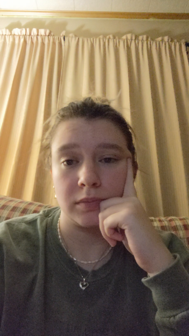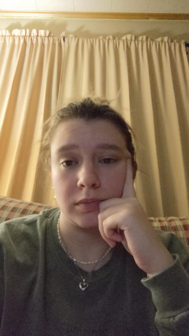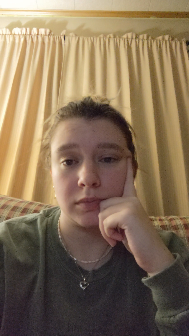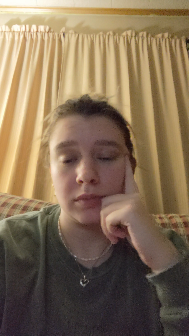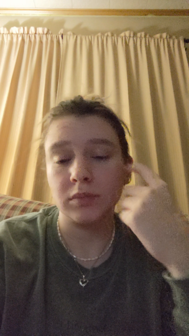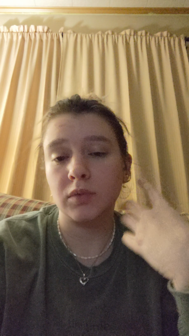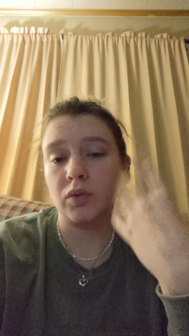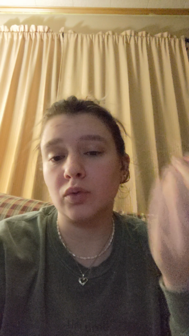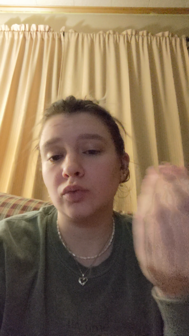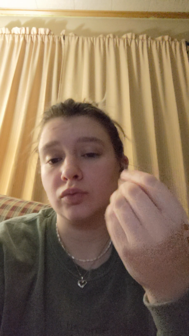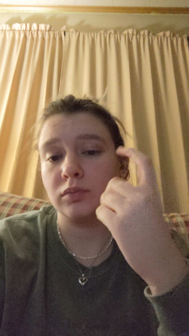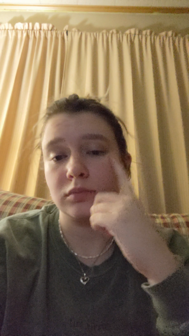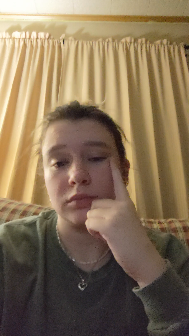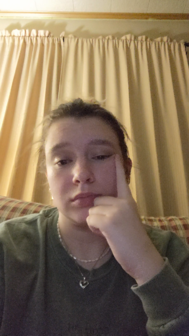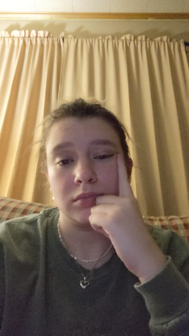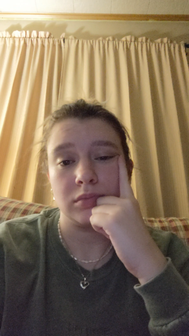got to